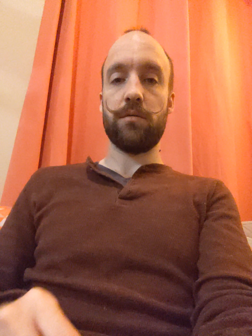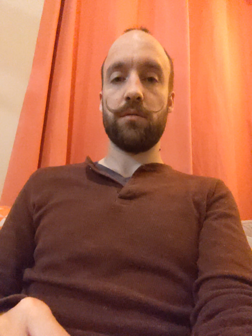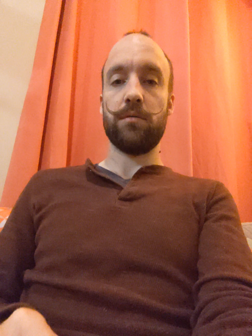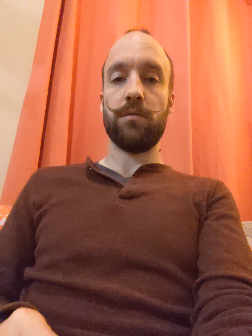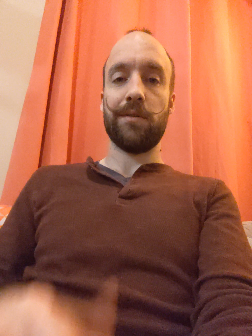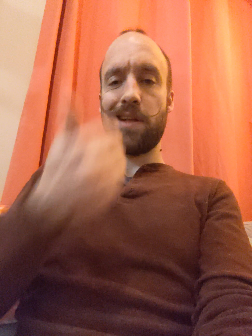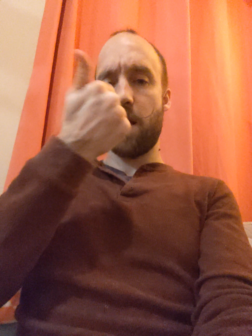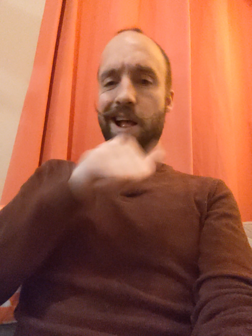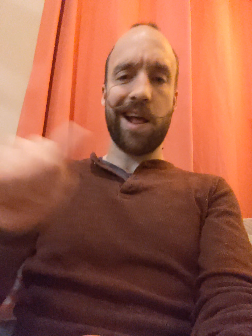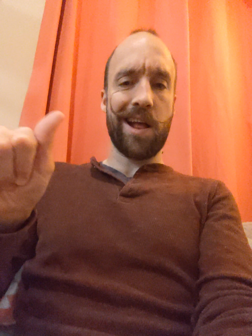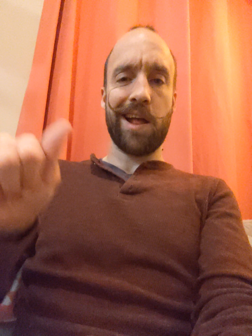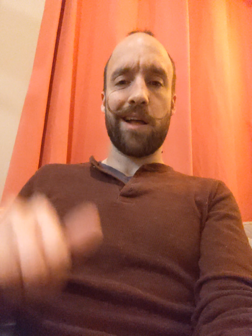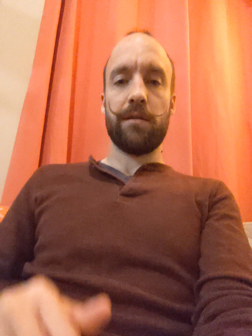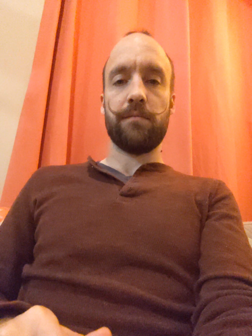any